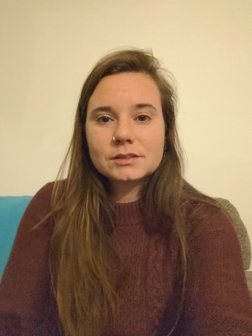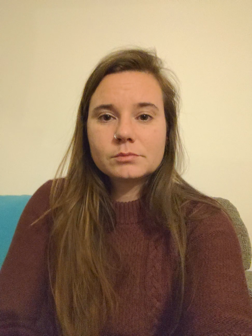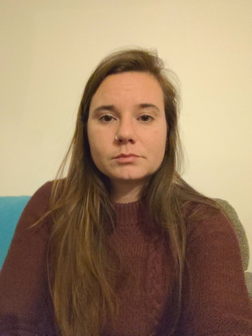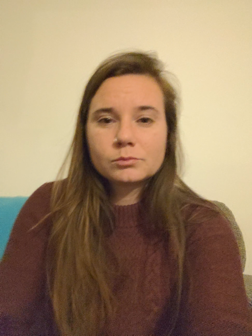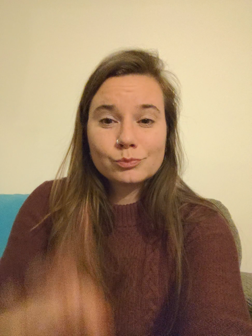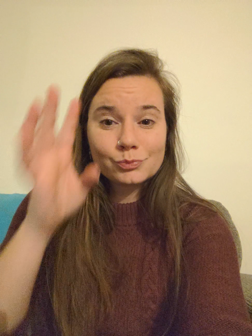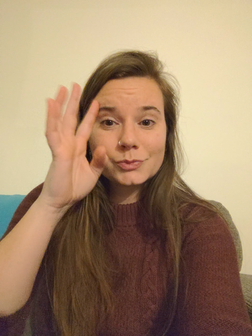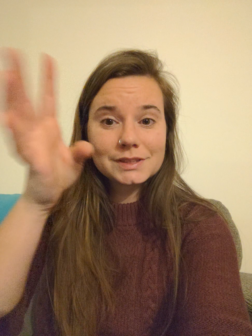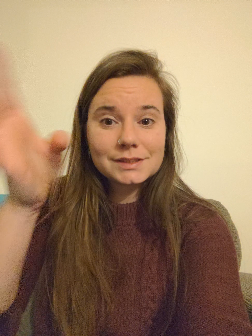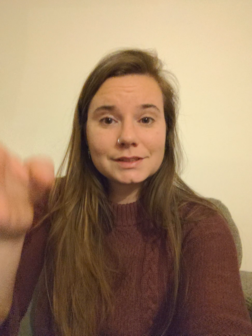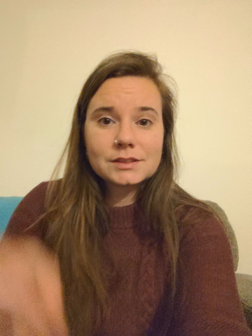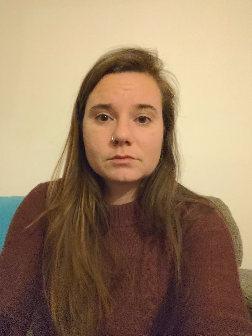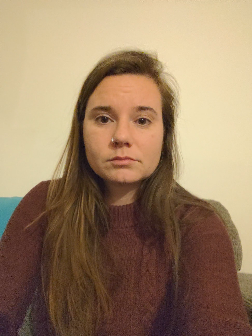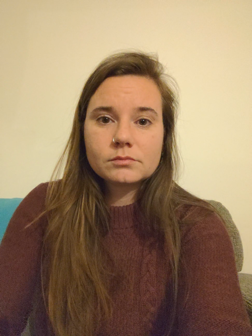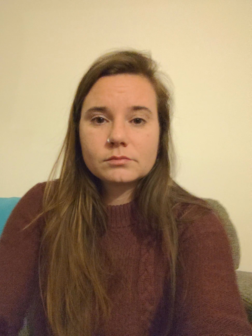pretend